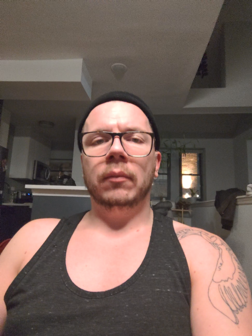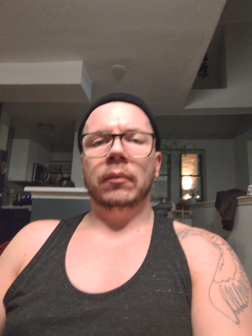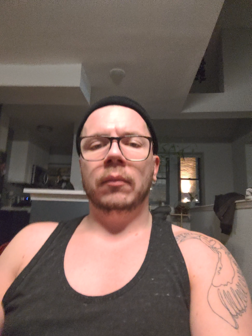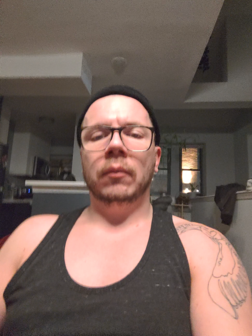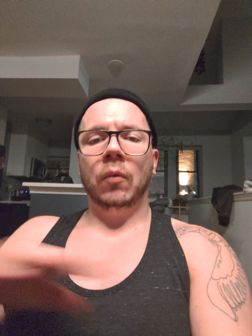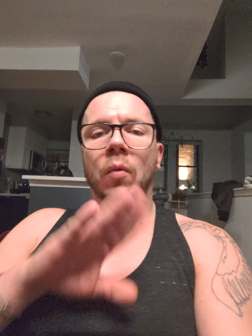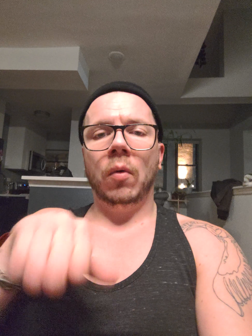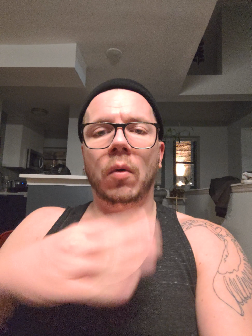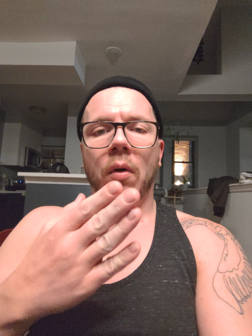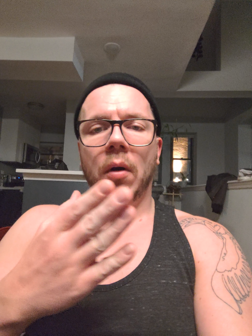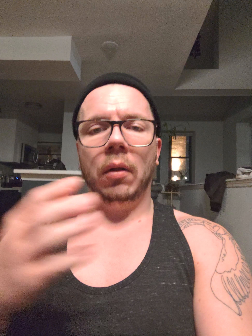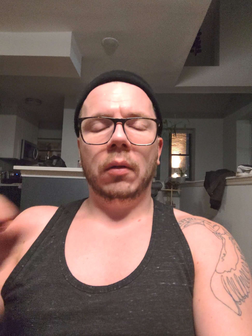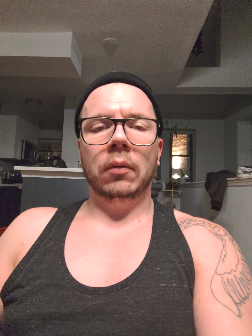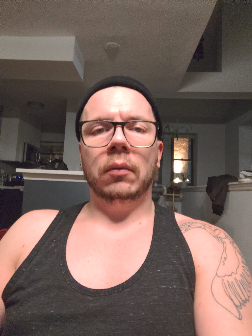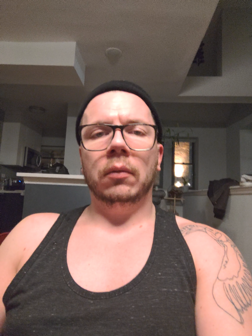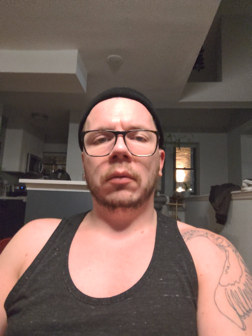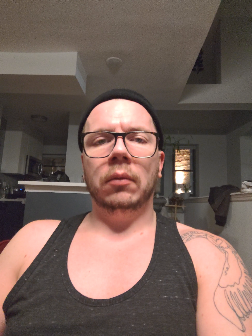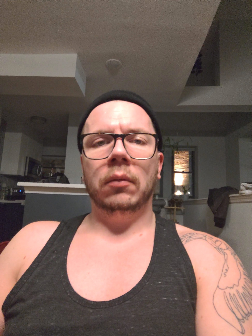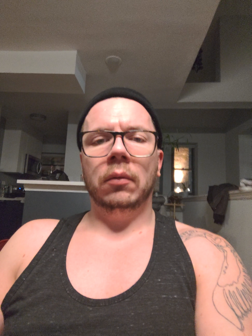all